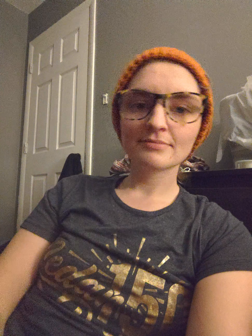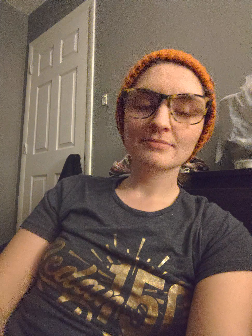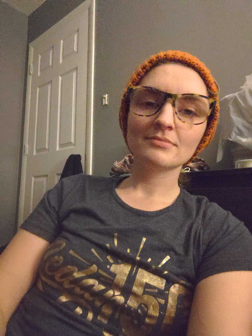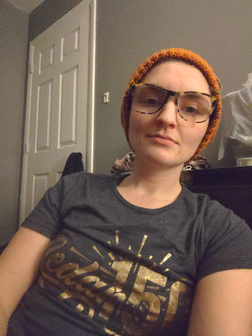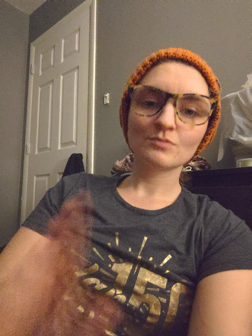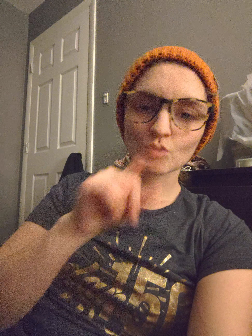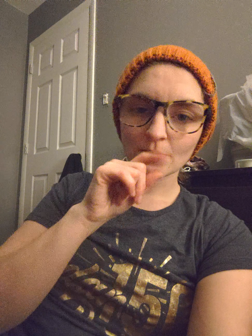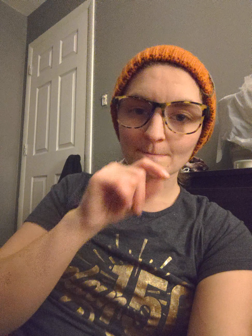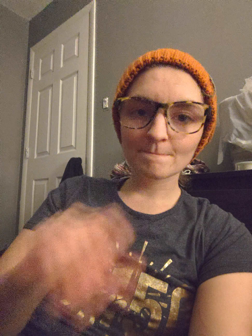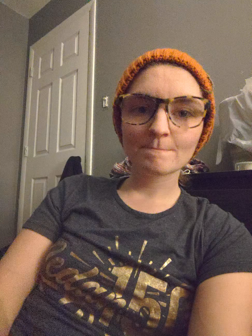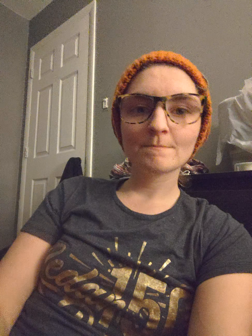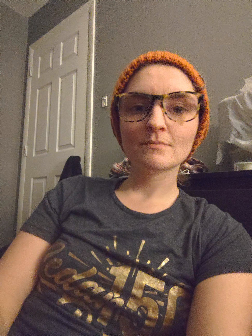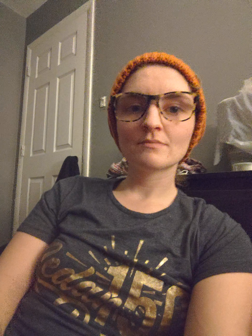bird